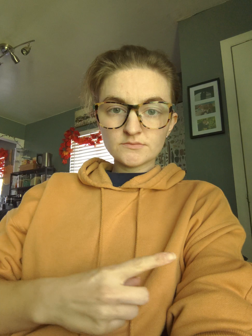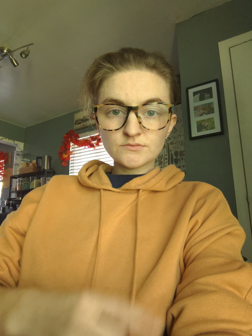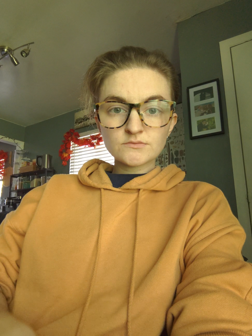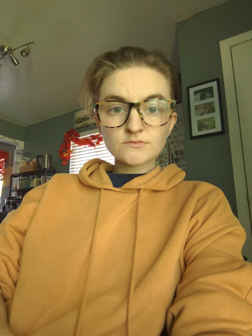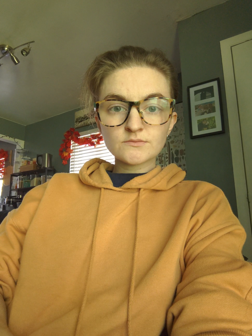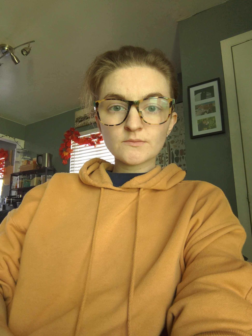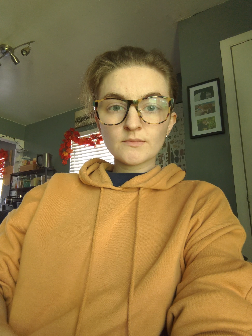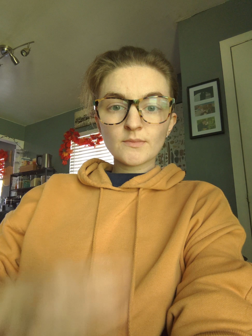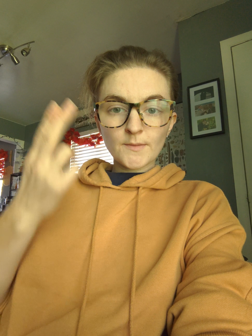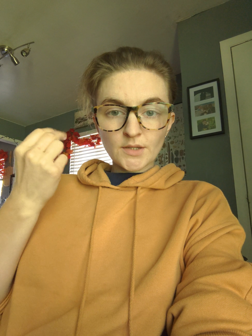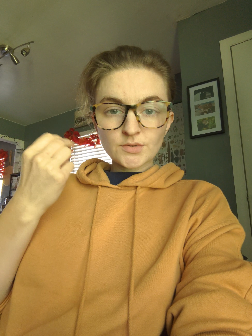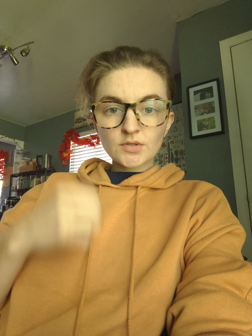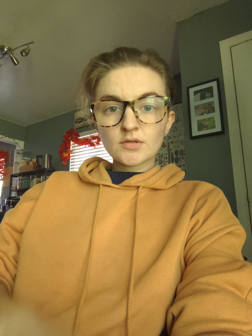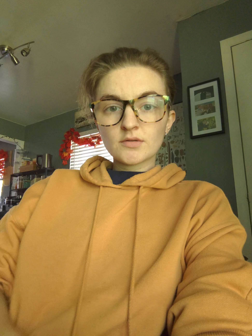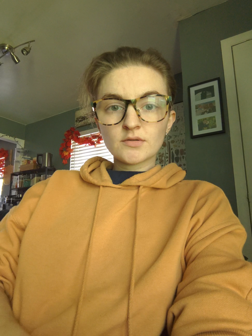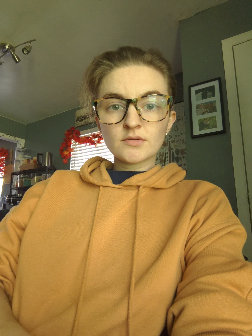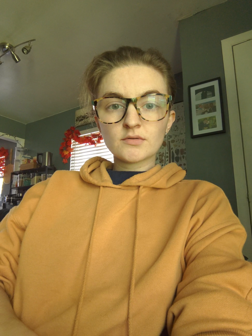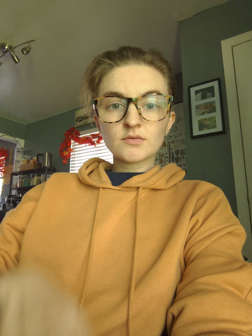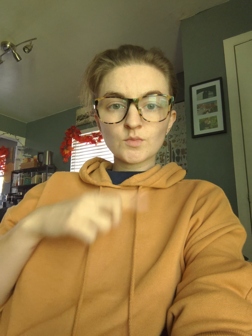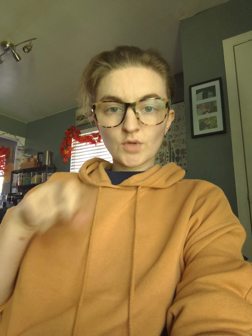rabbit